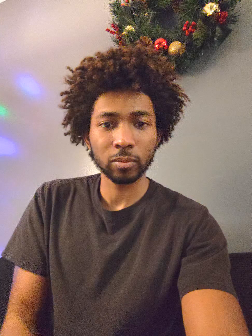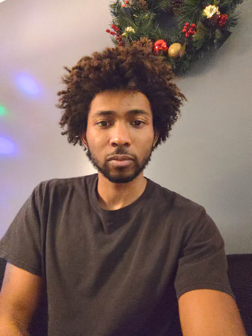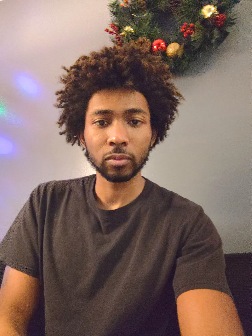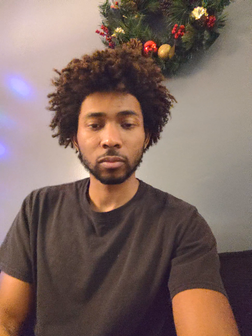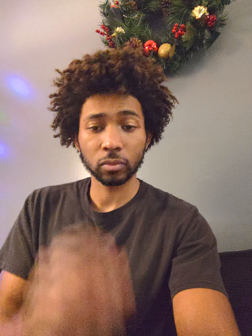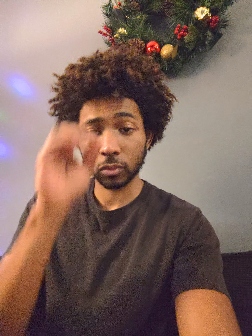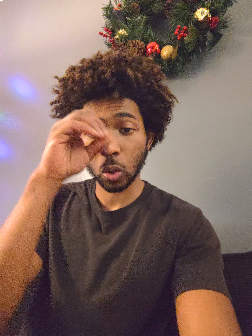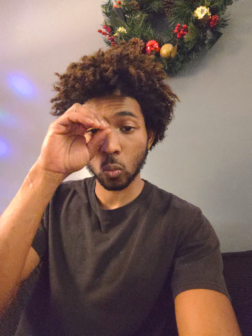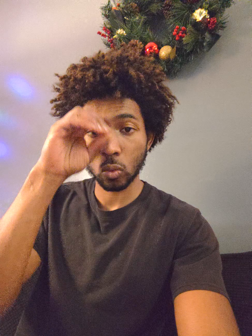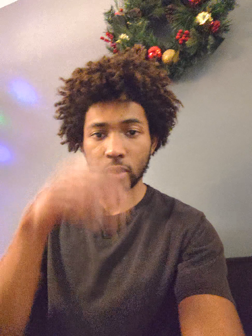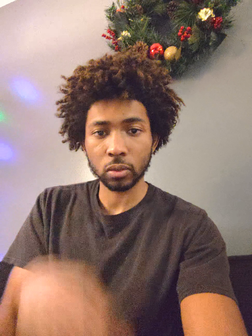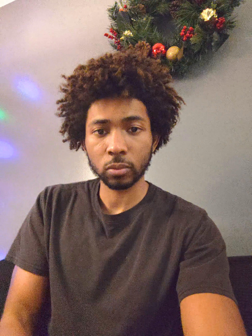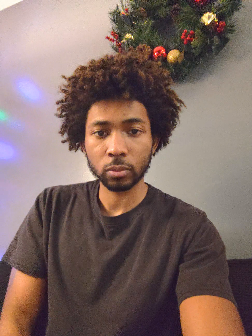owl